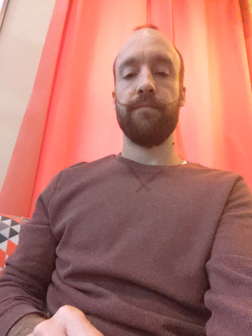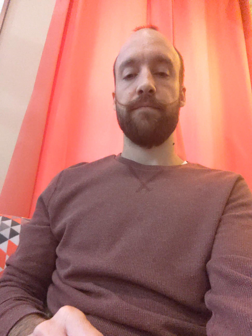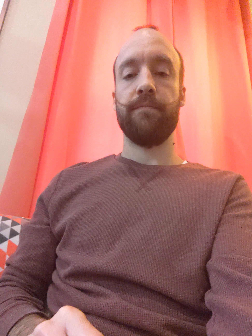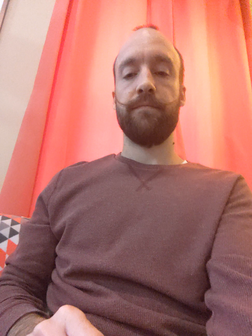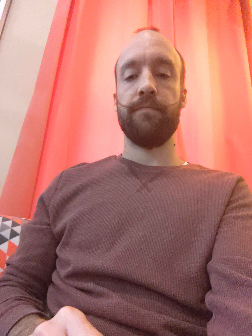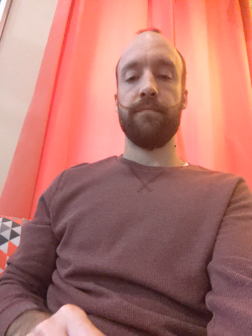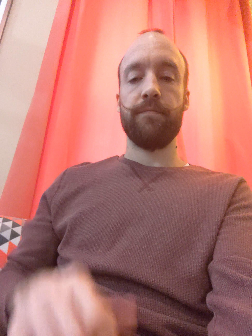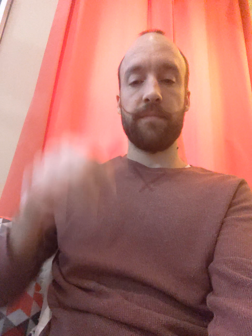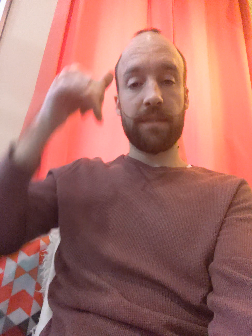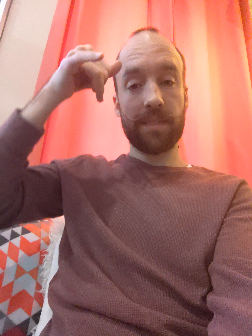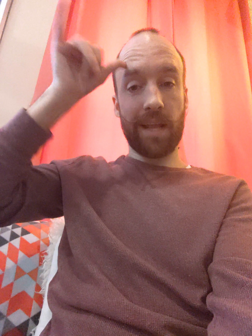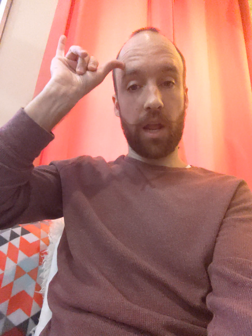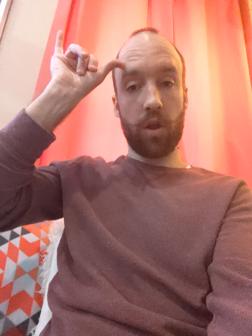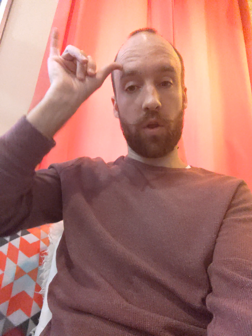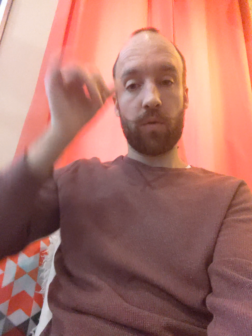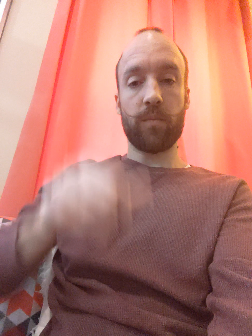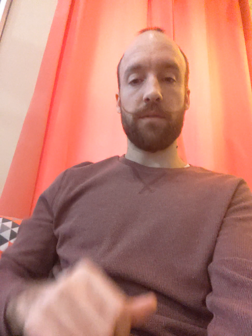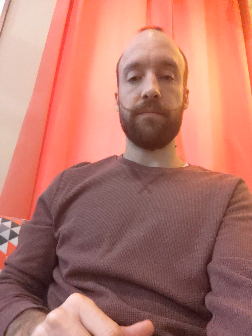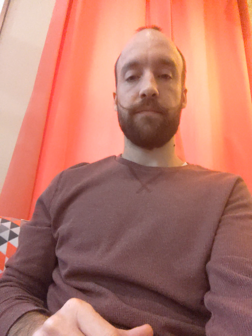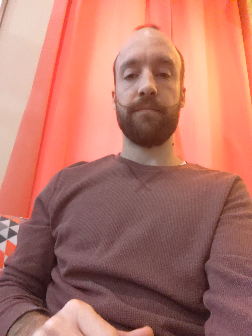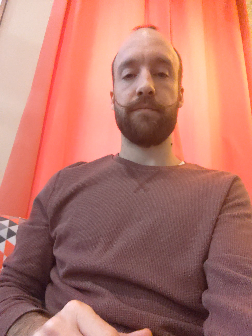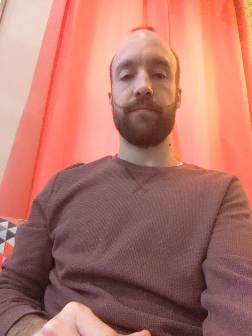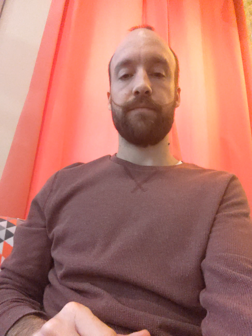cow